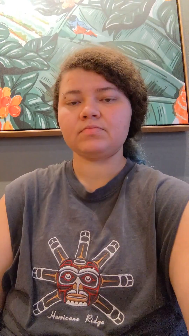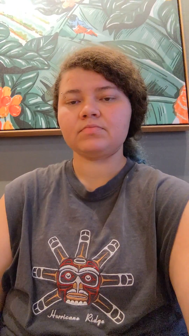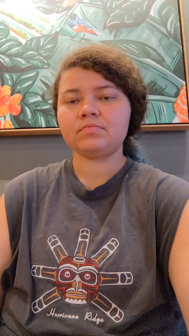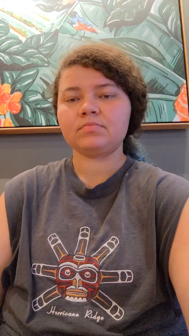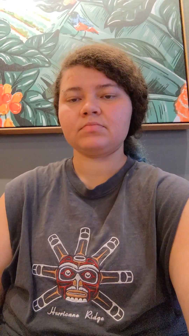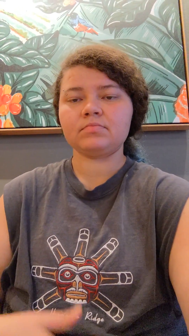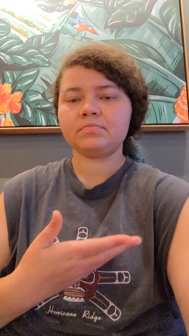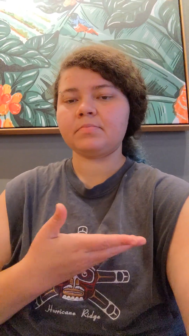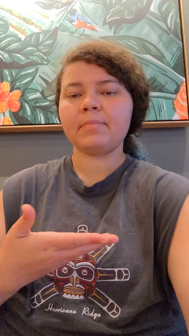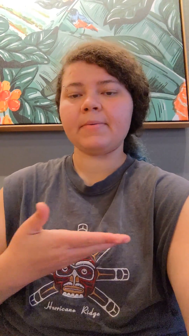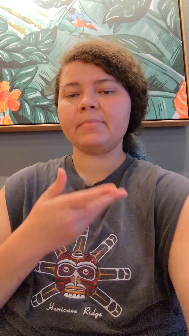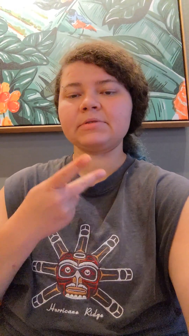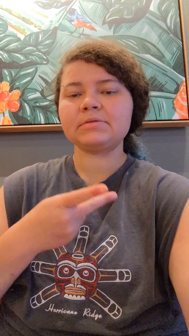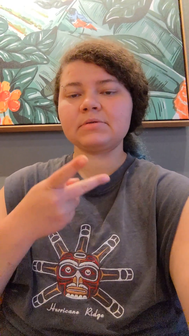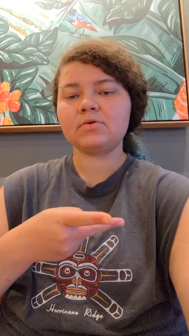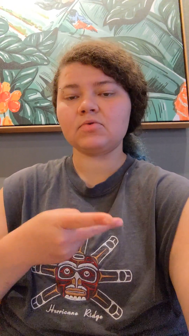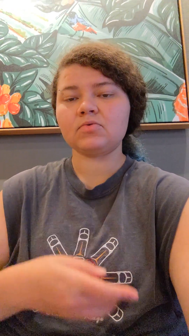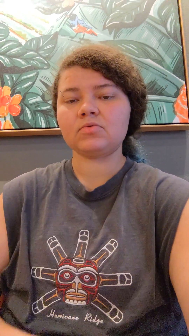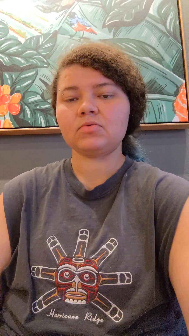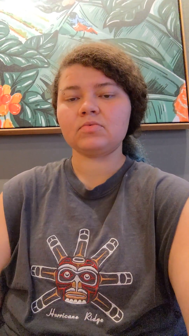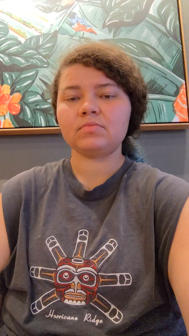babysitter